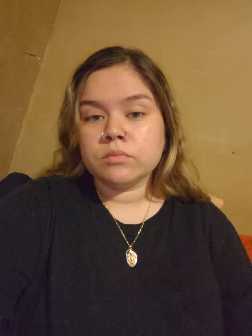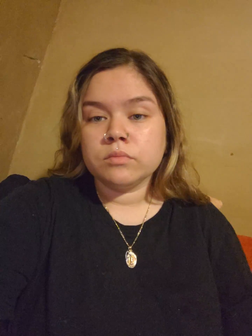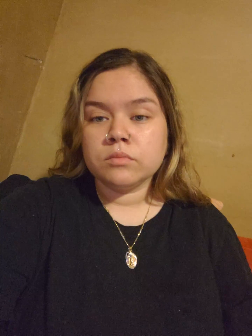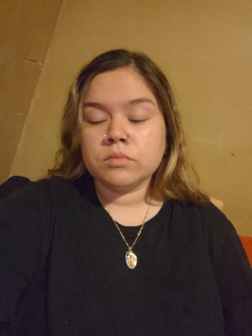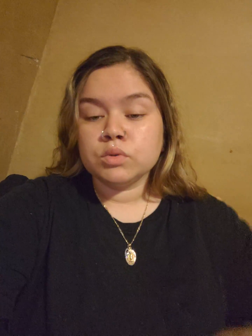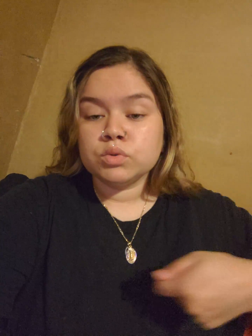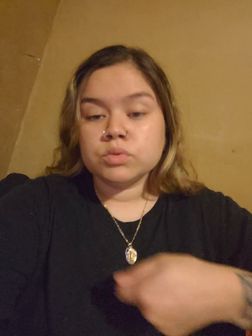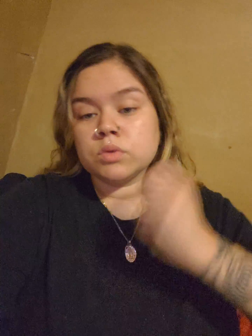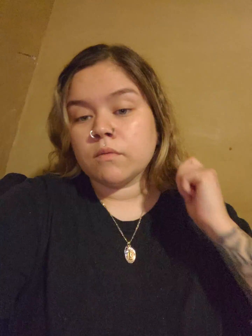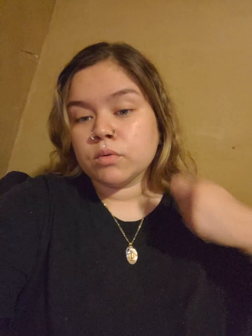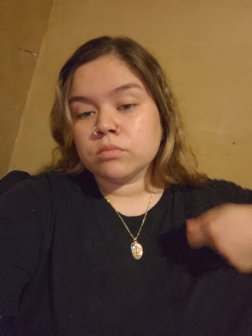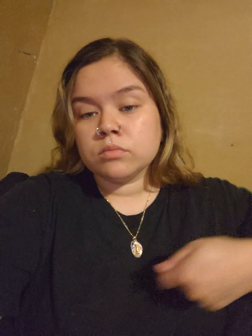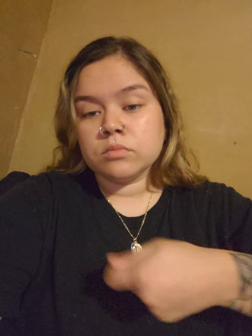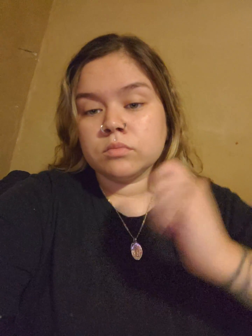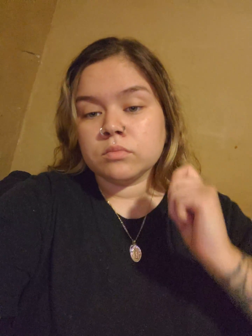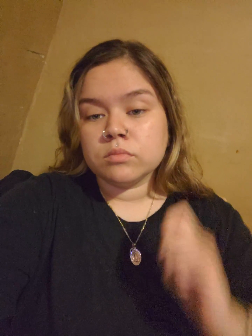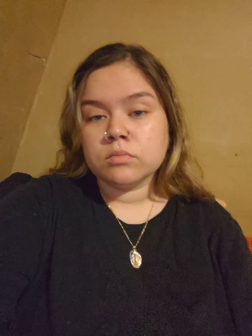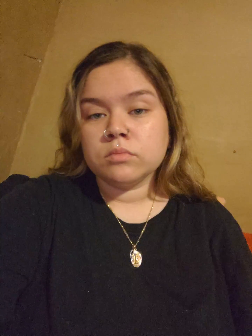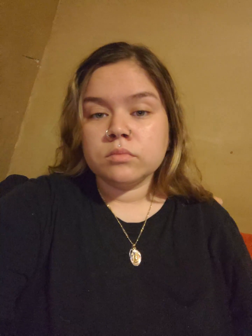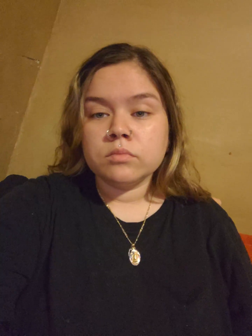shovel